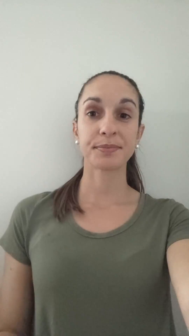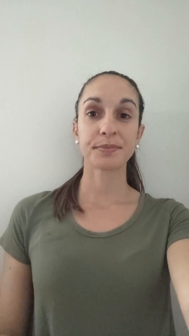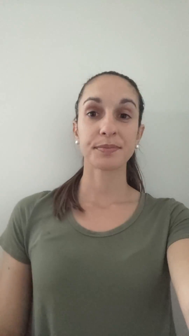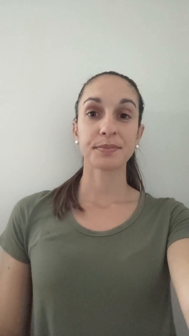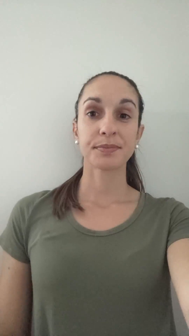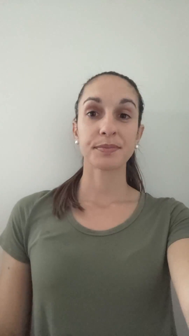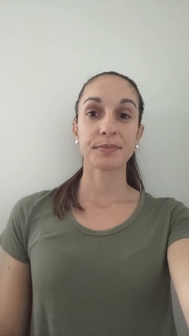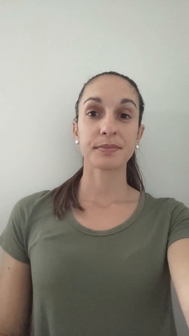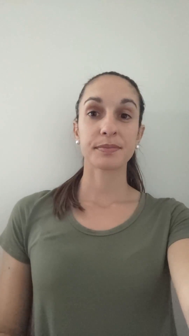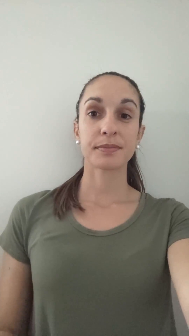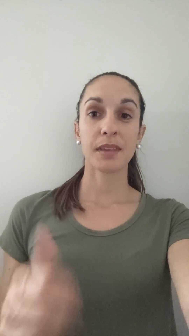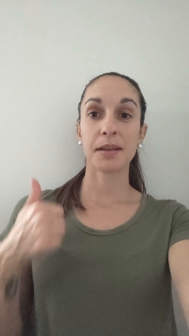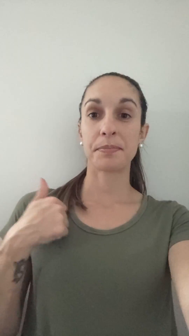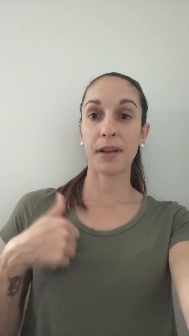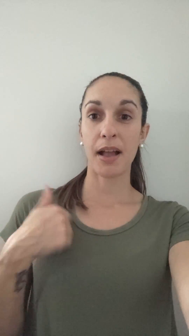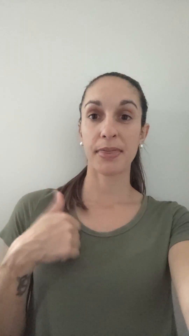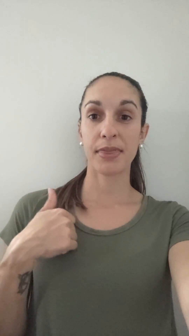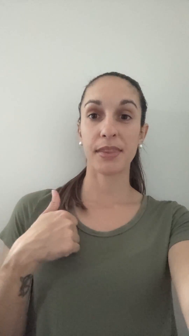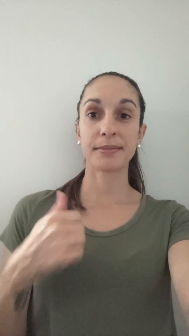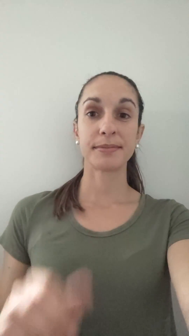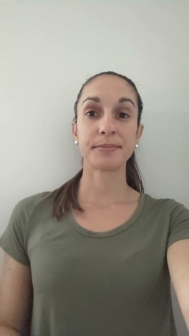bathtub